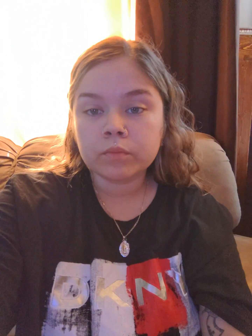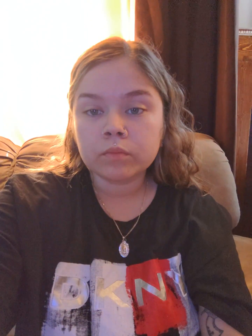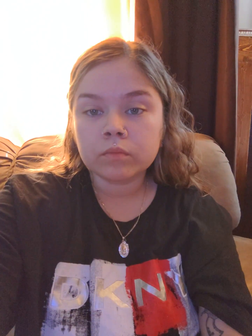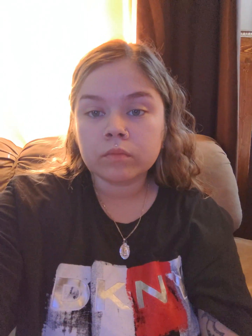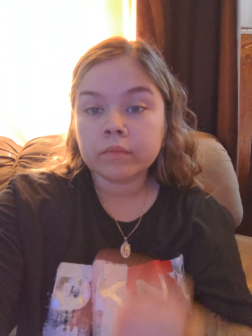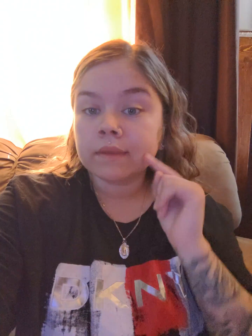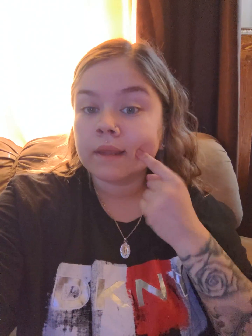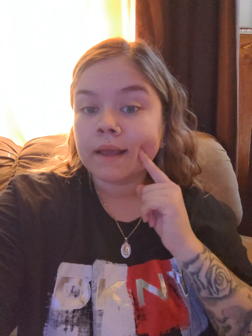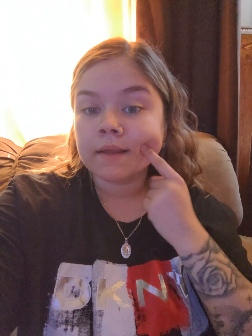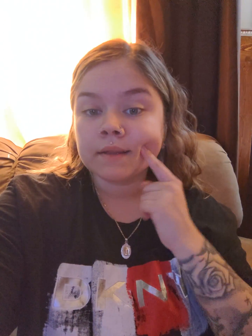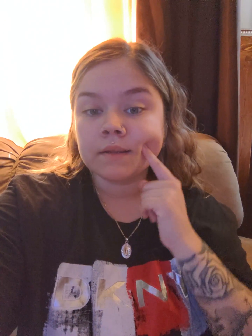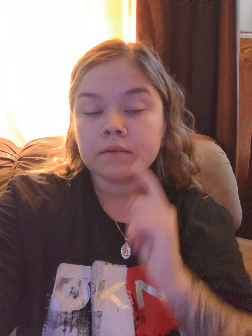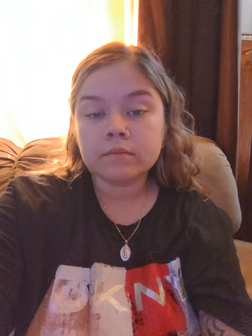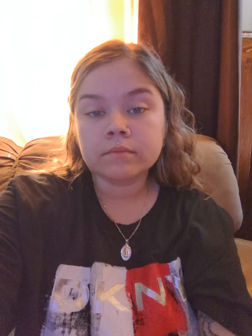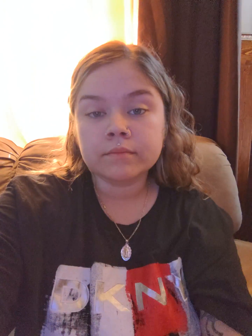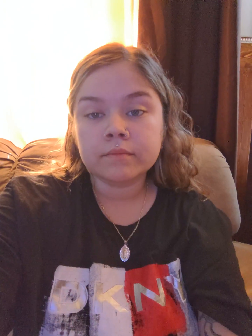candy